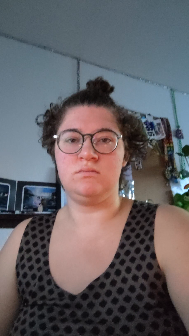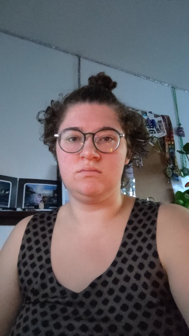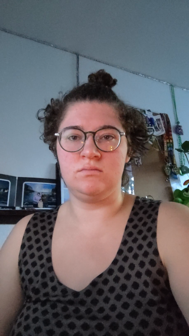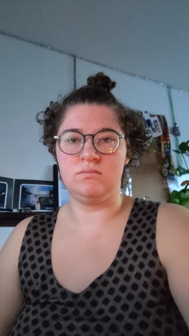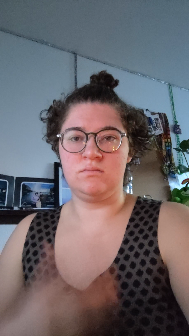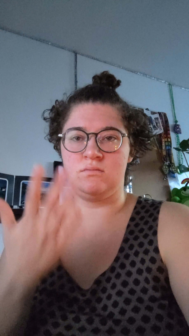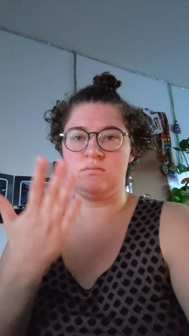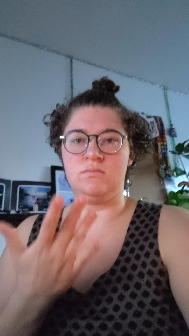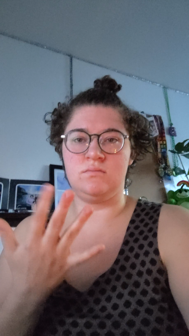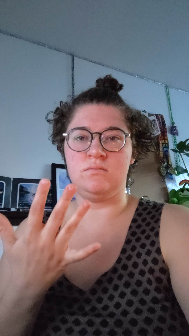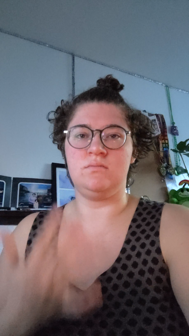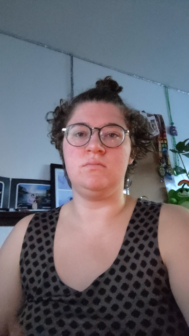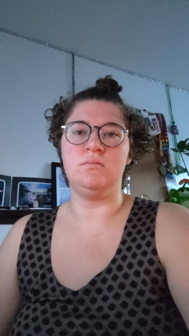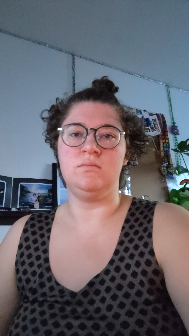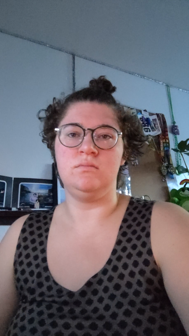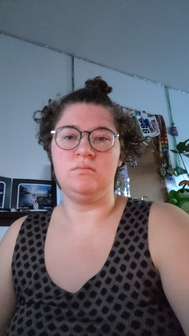hand